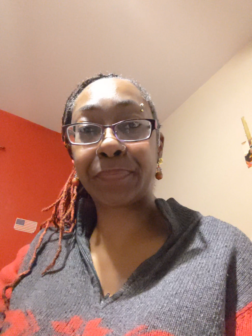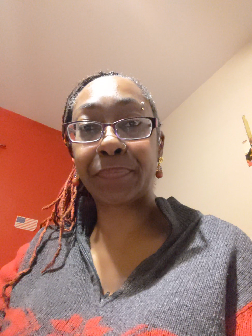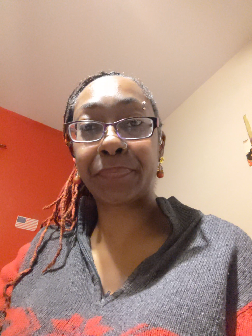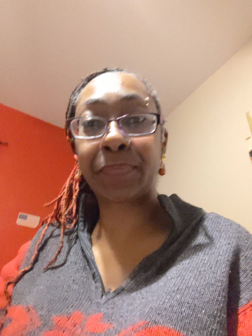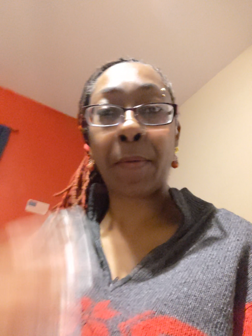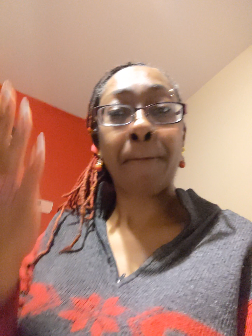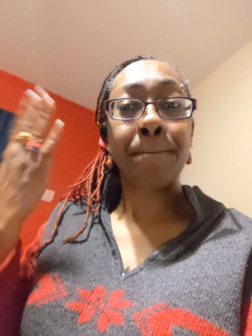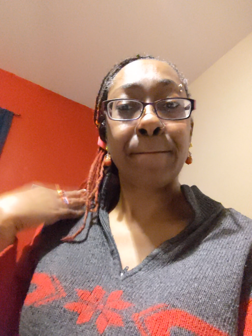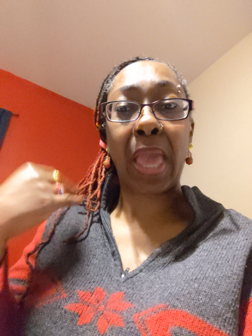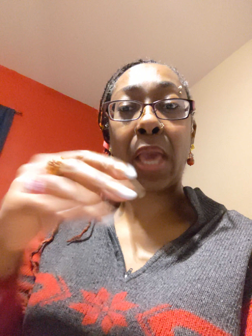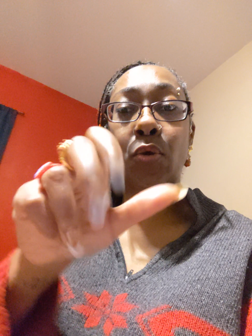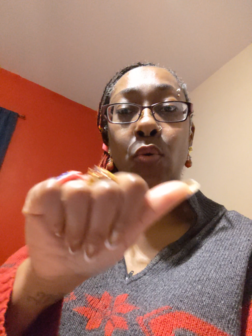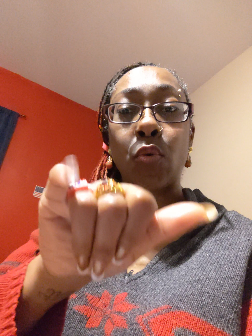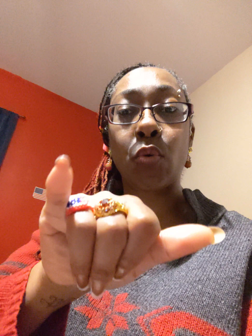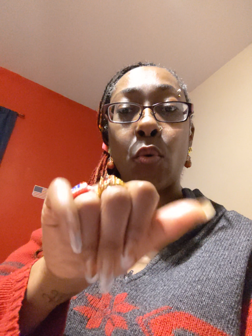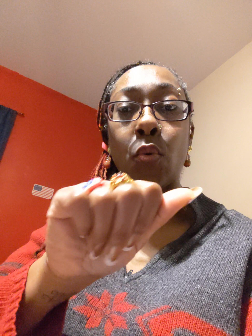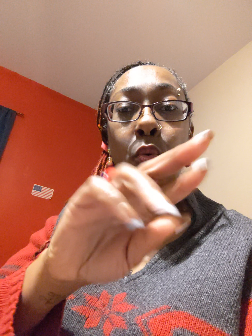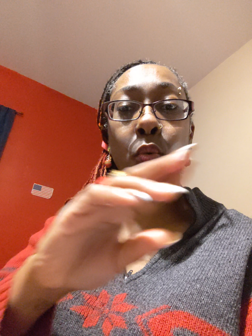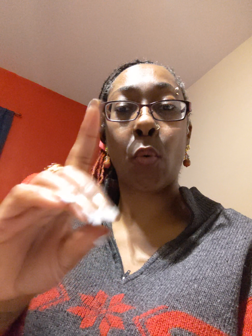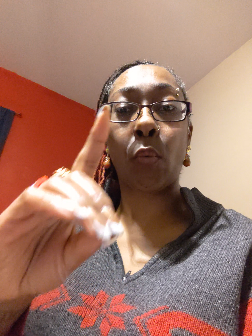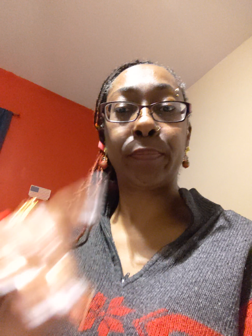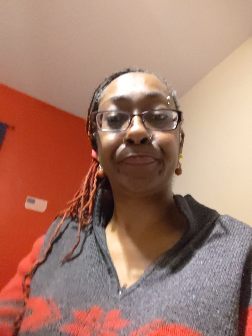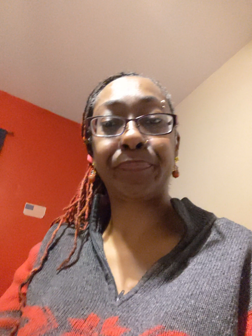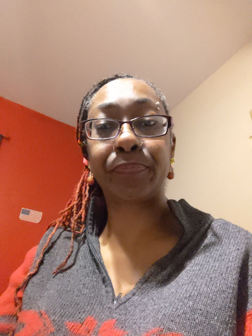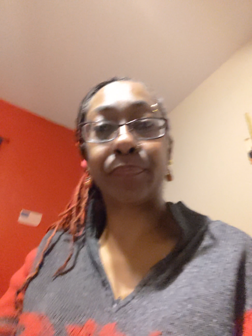backyard